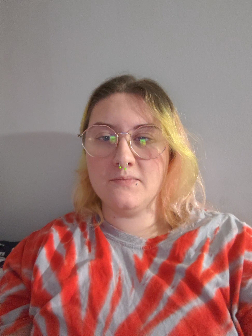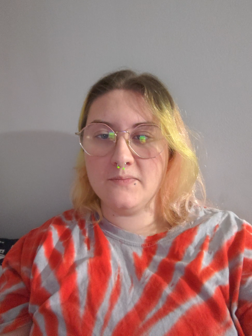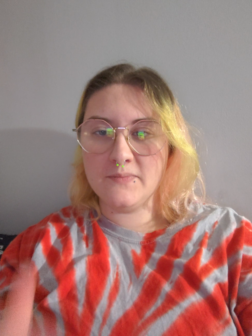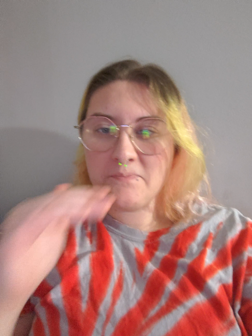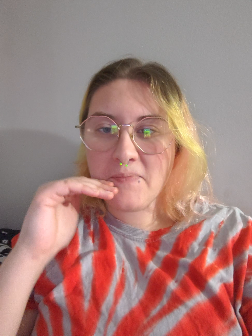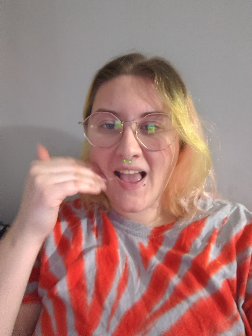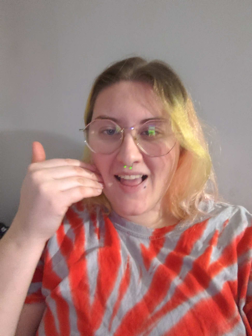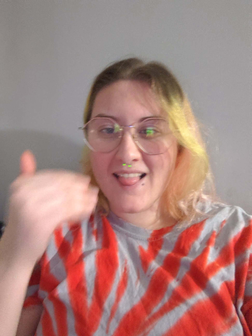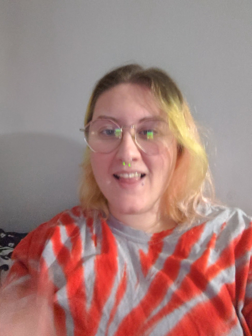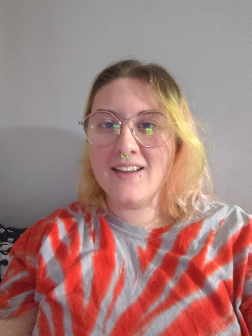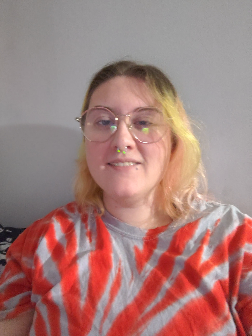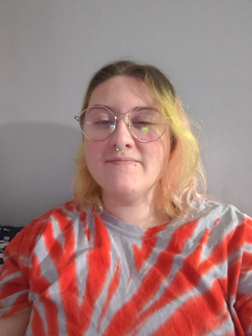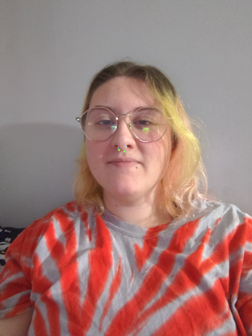smile